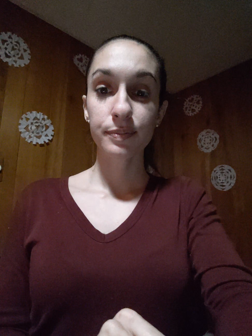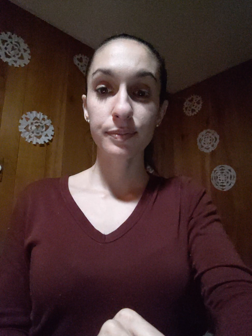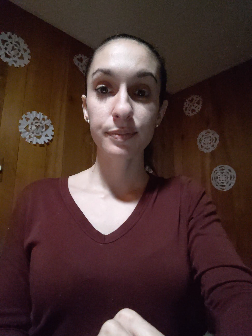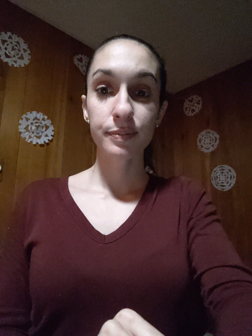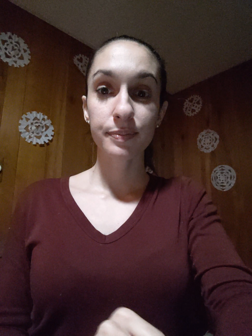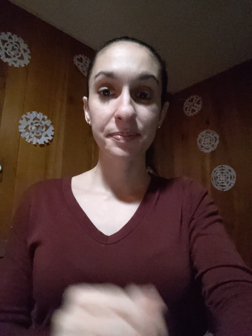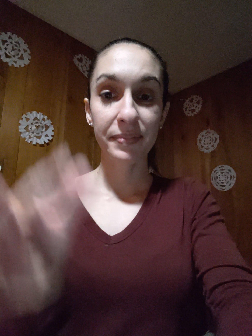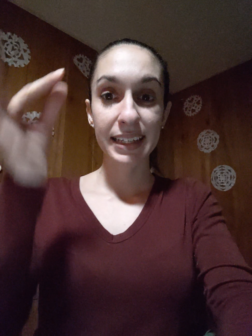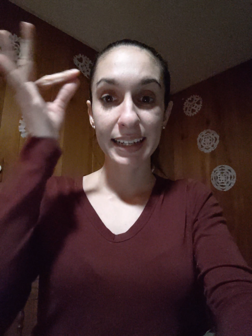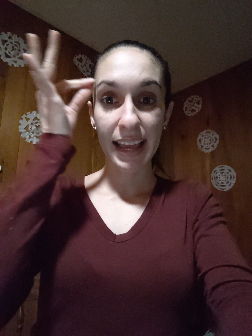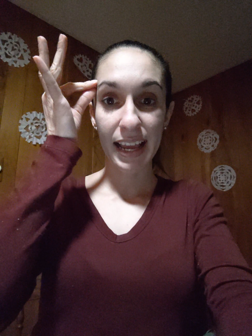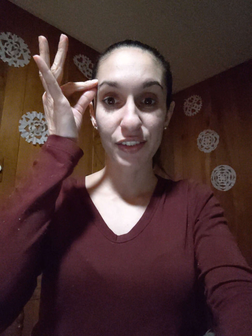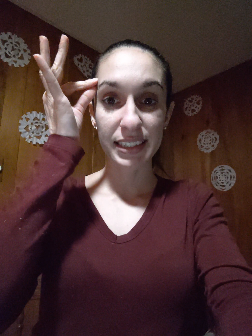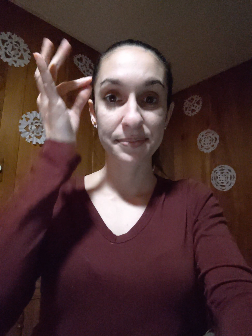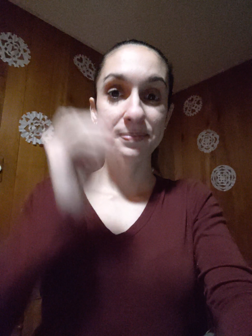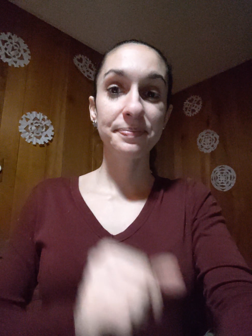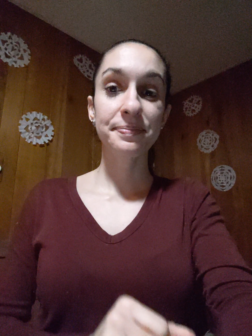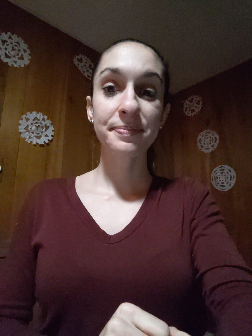hair